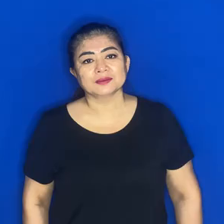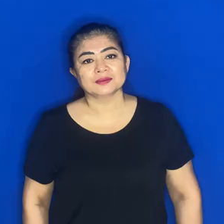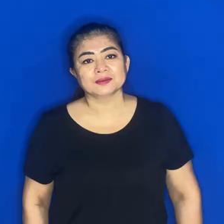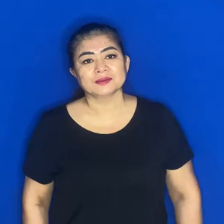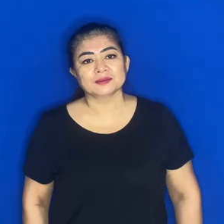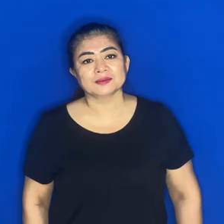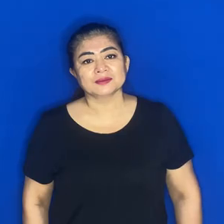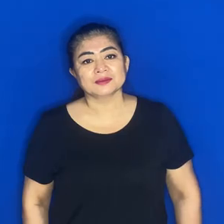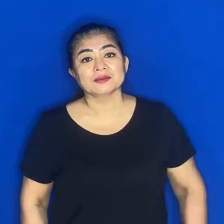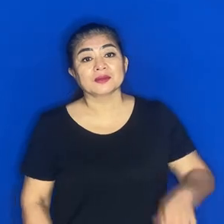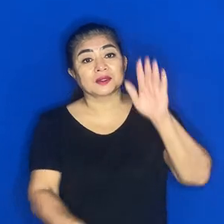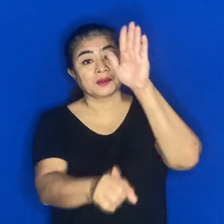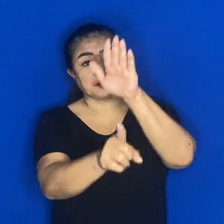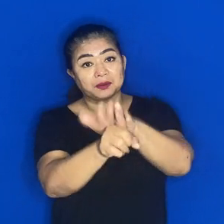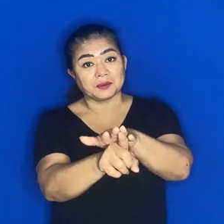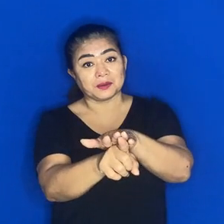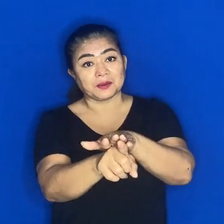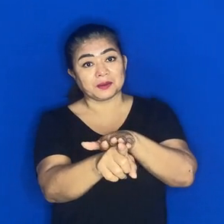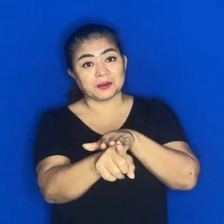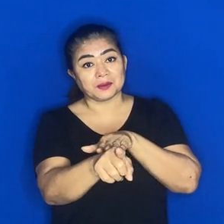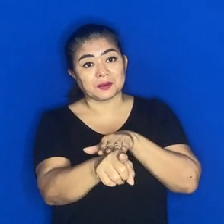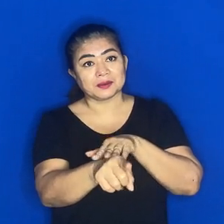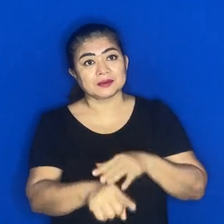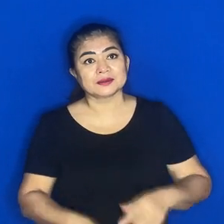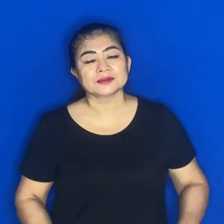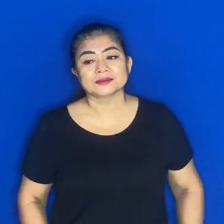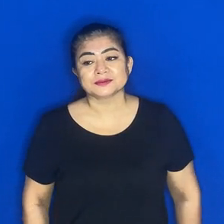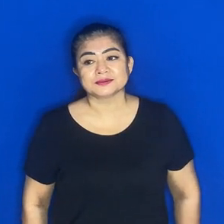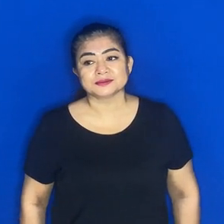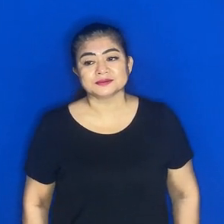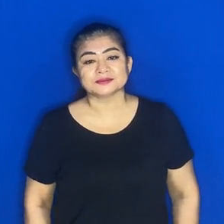slow